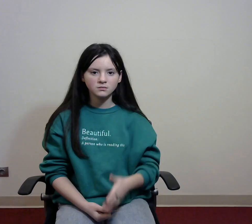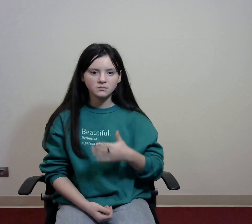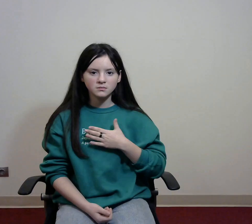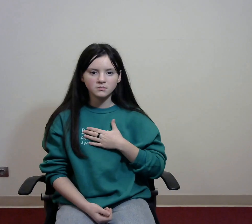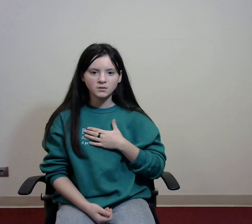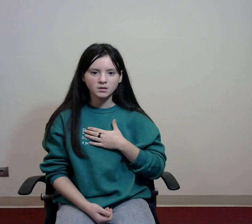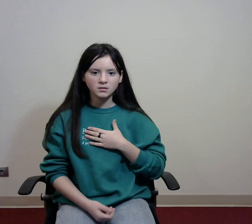mən